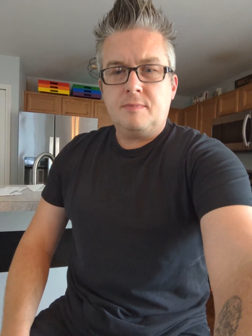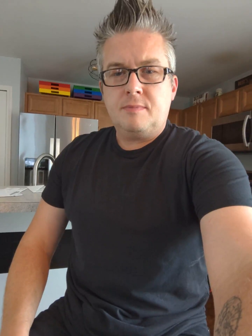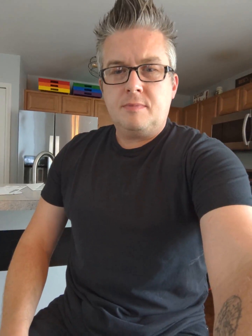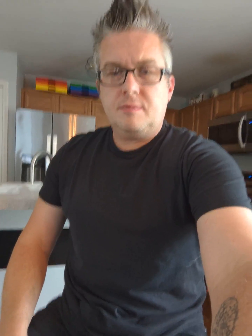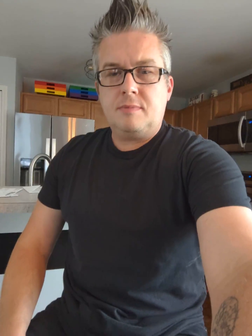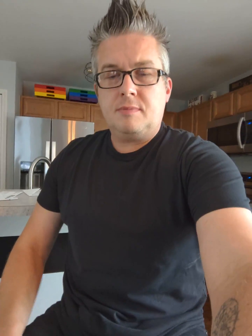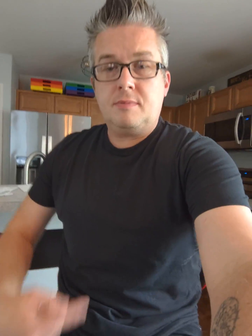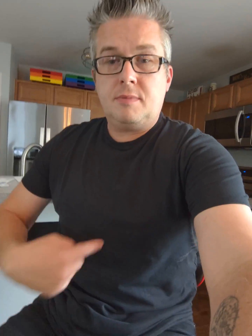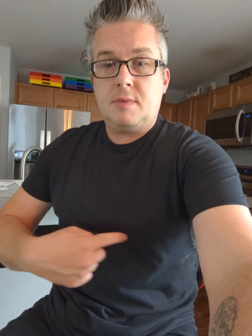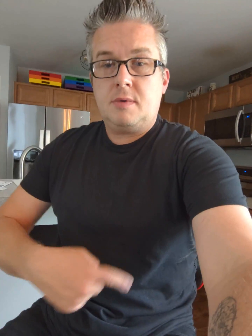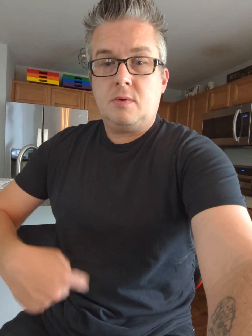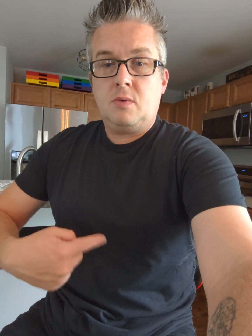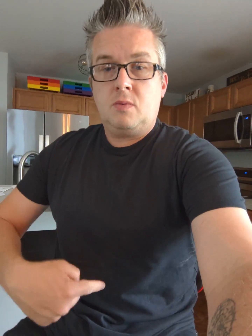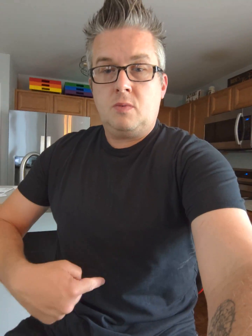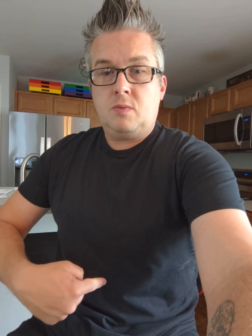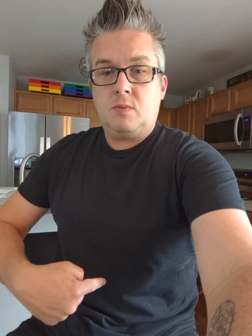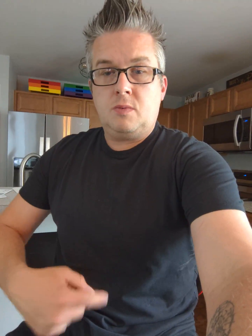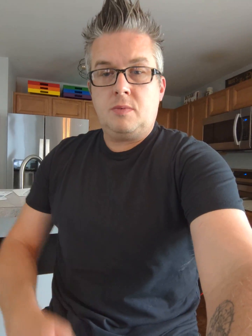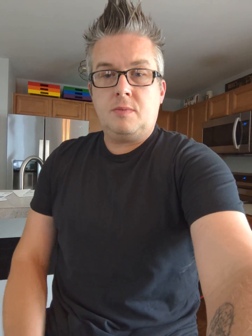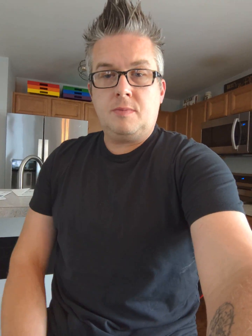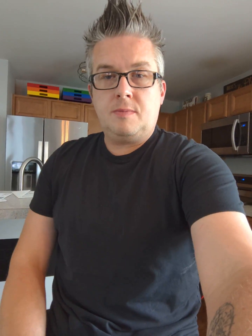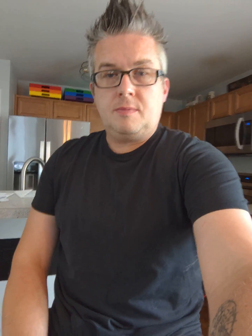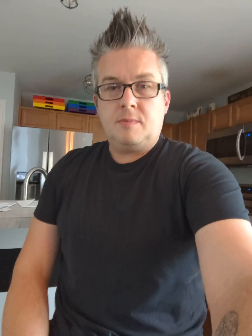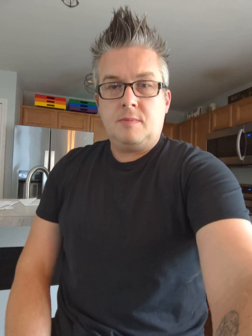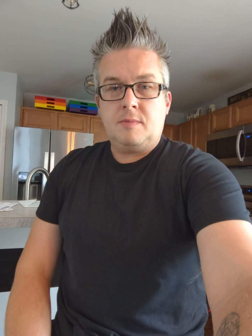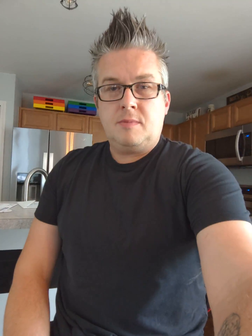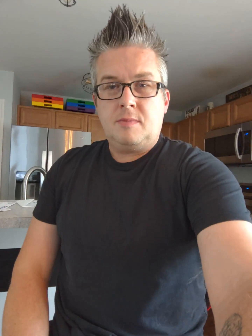belly button